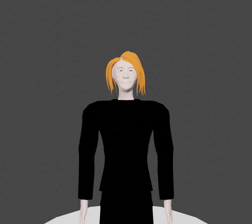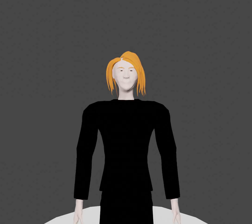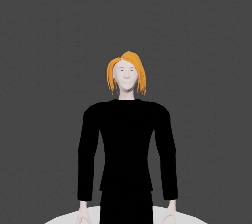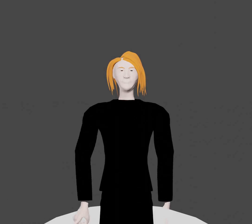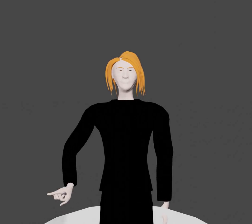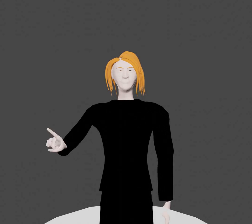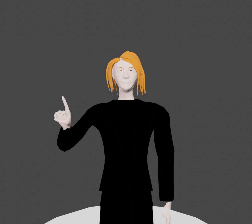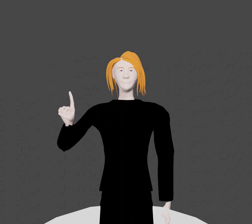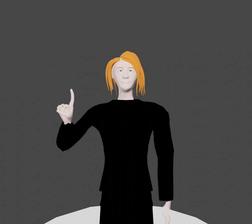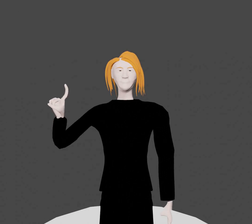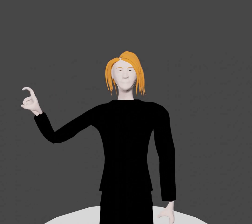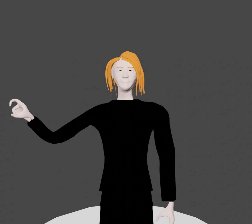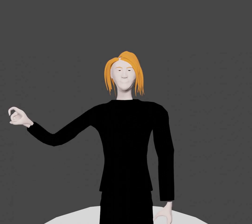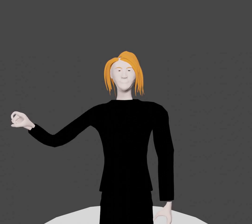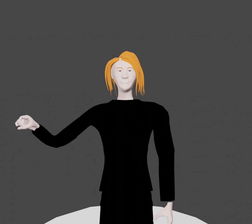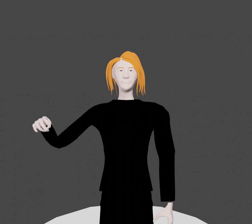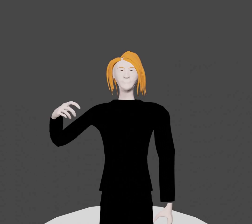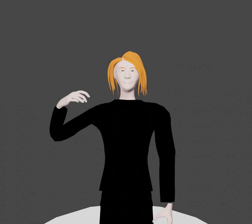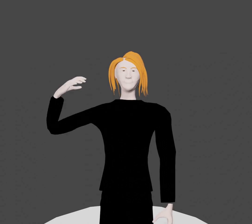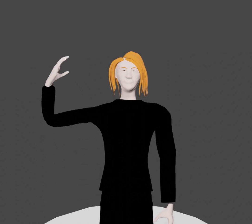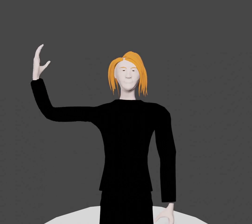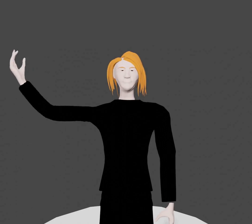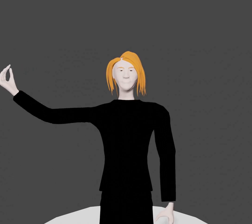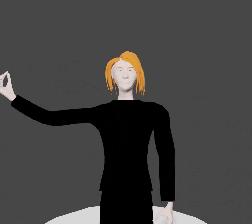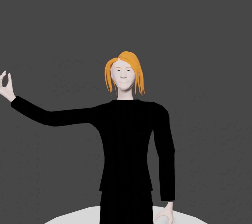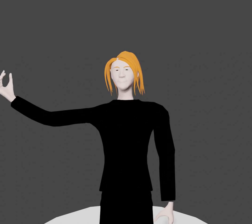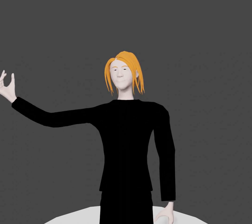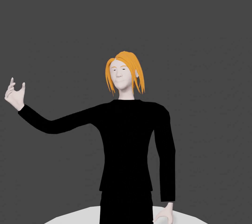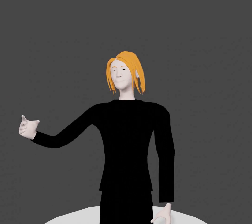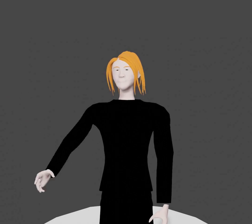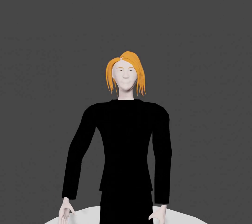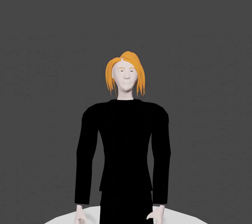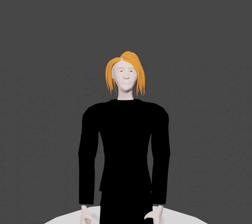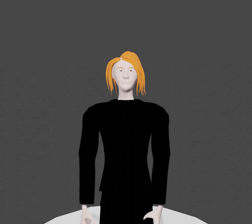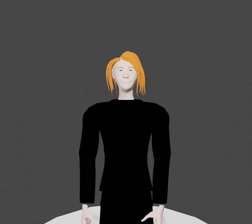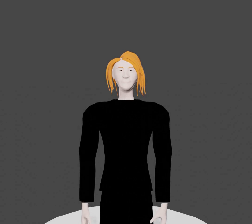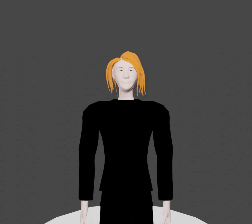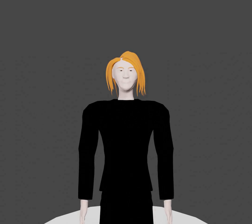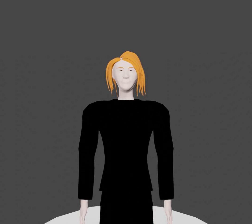Ask Out